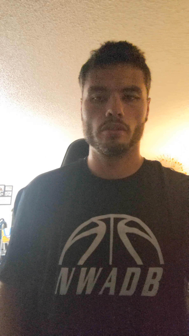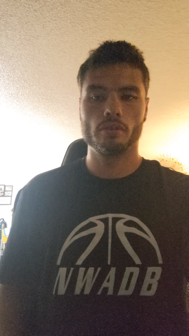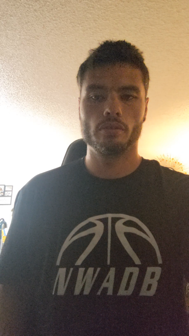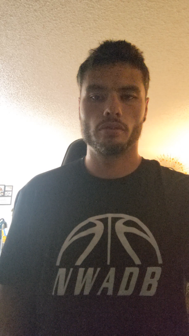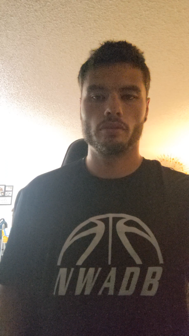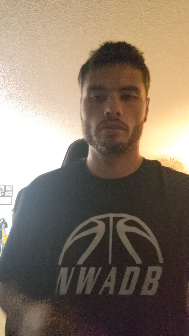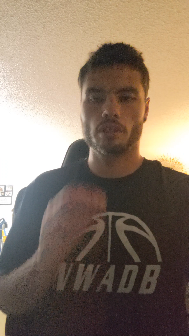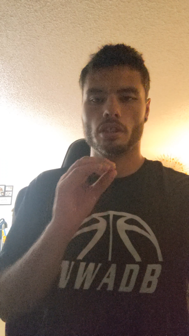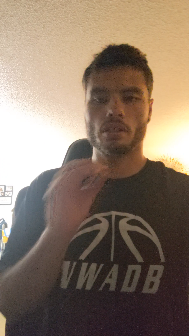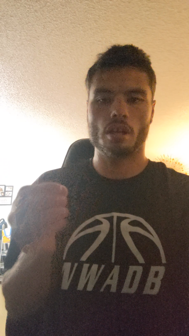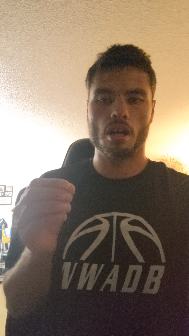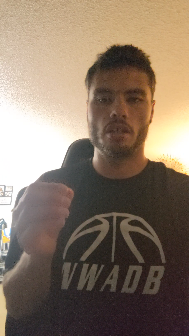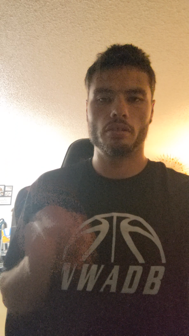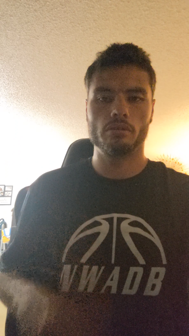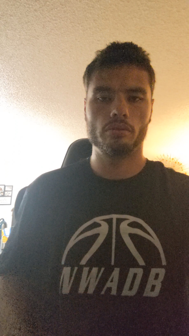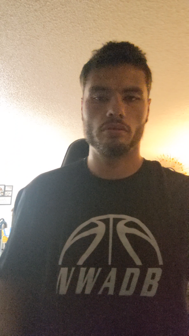none